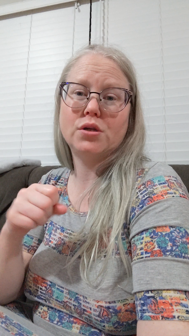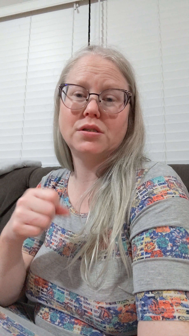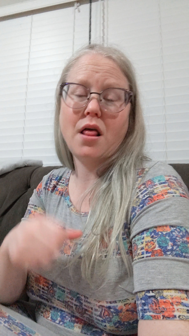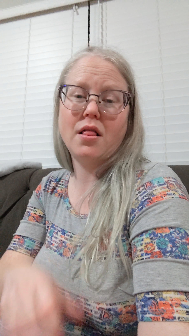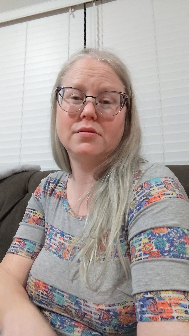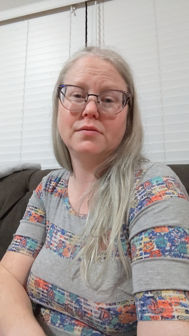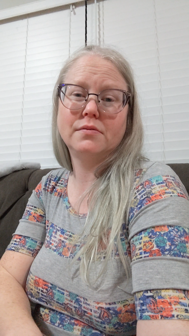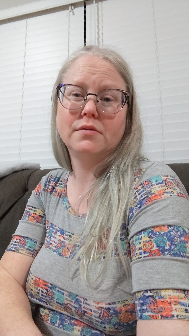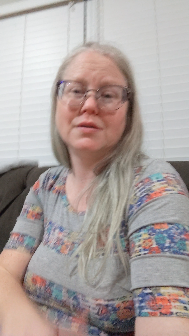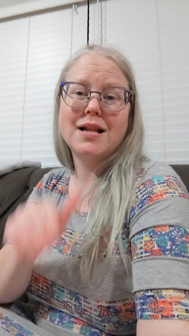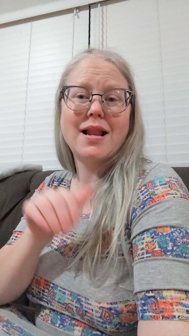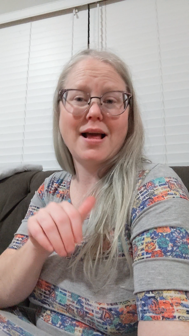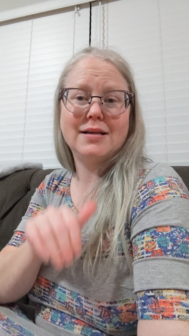night night